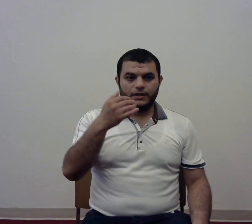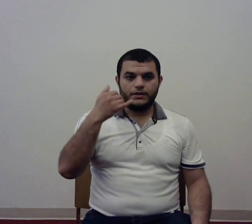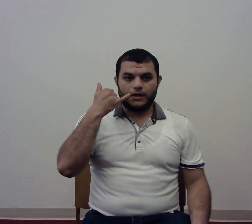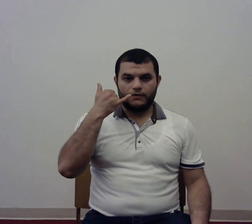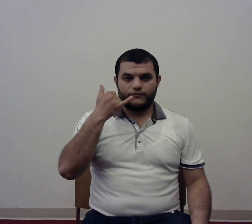telefon